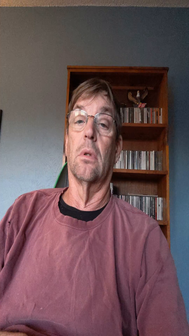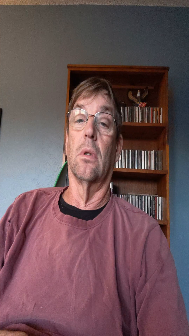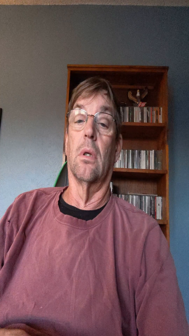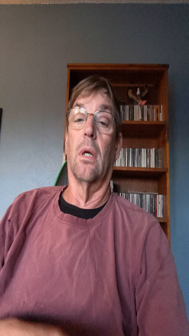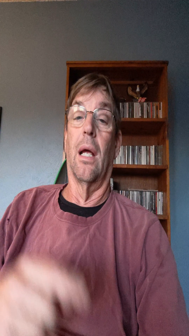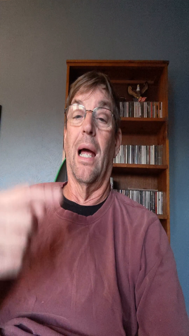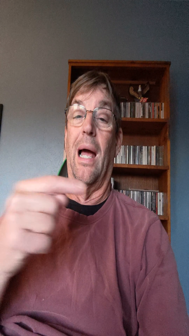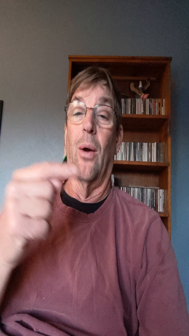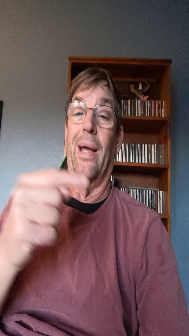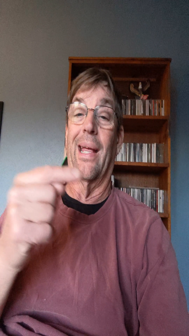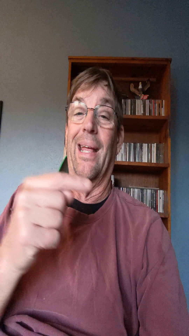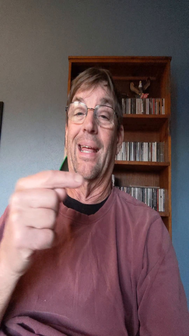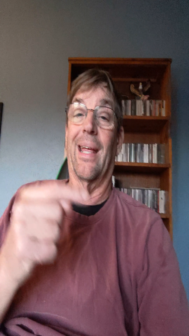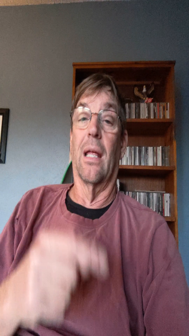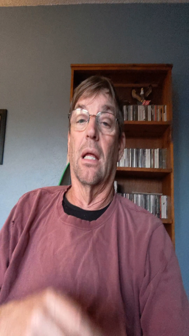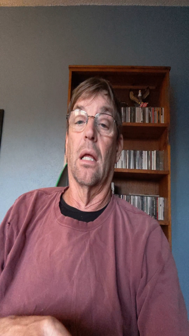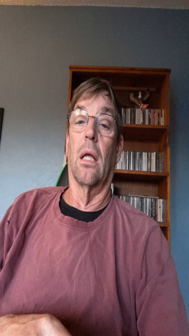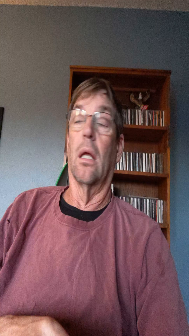owie